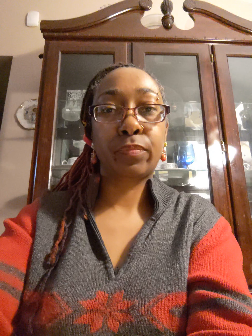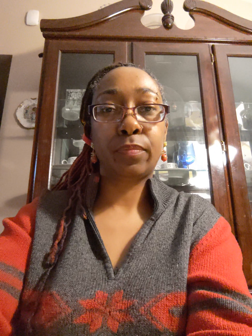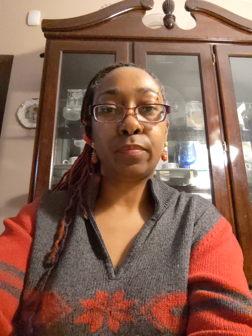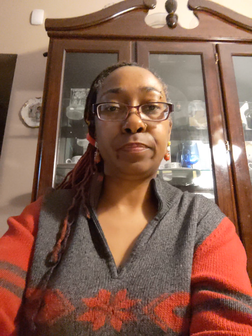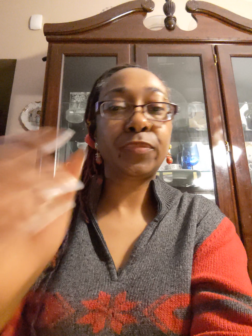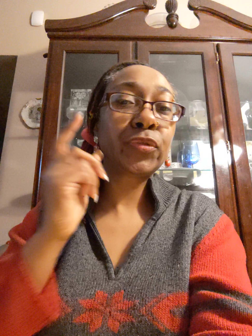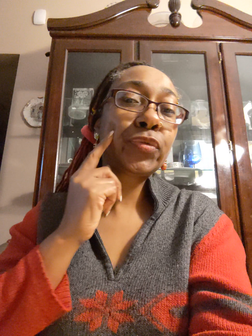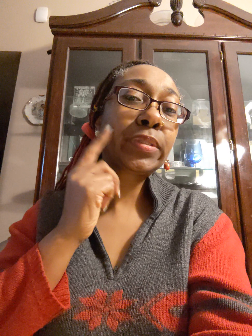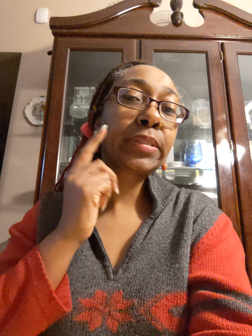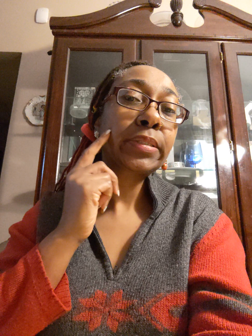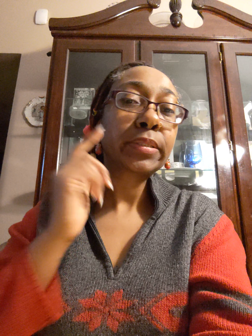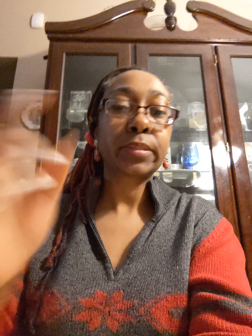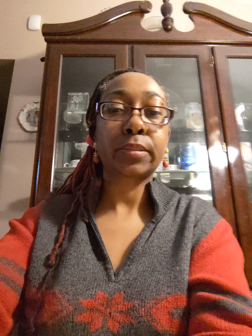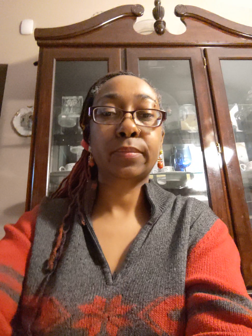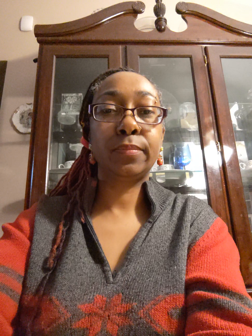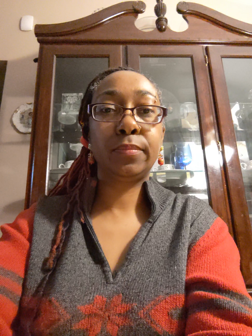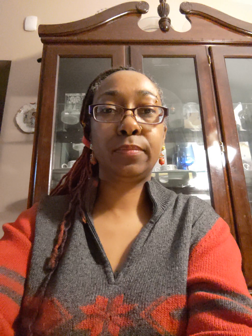cheek